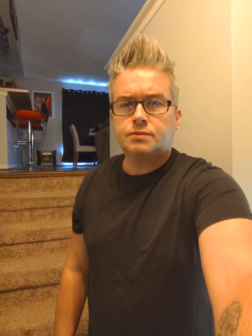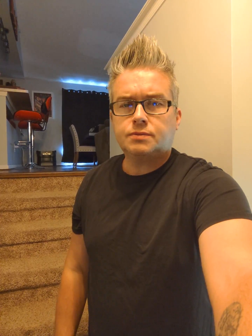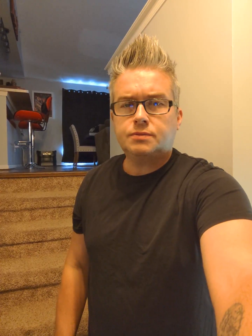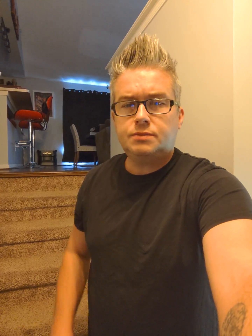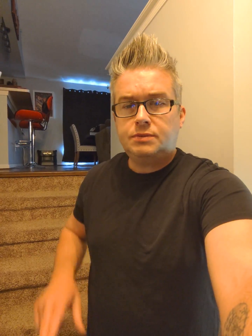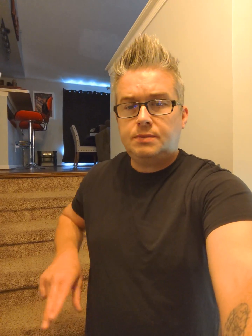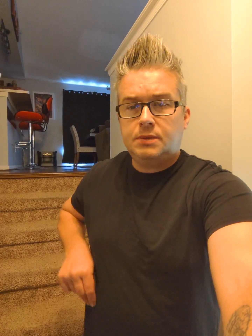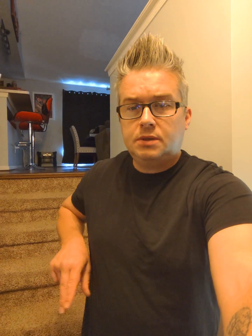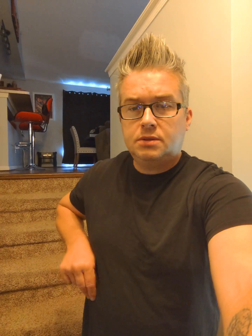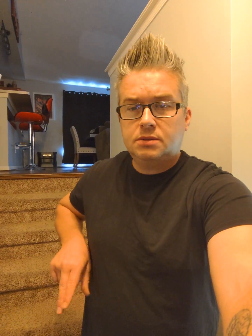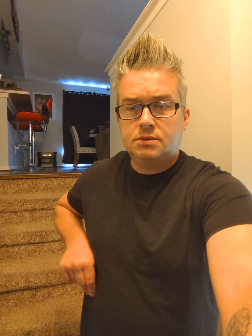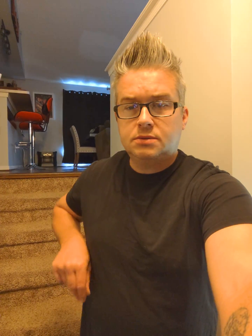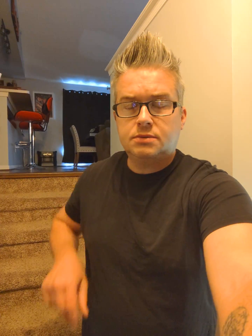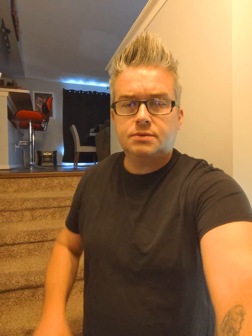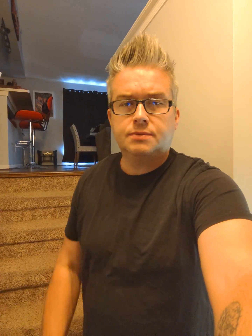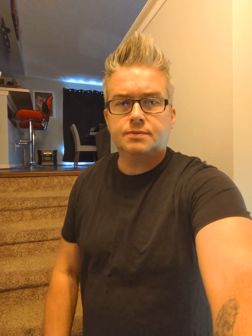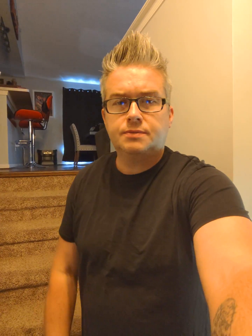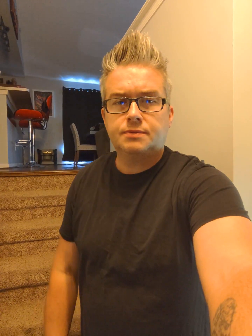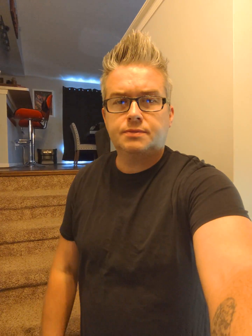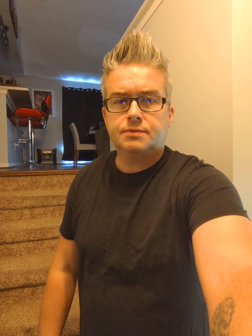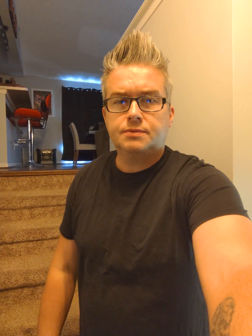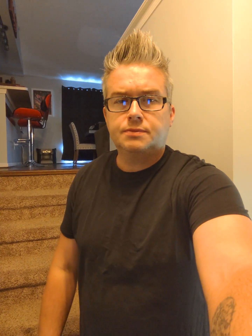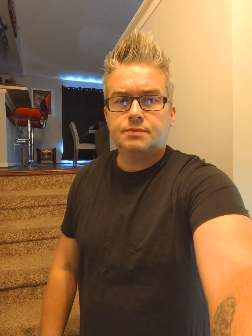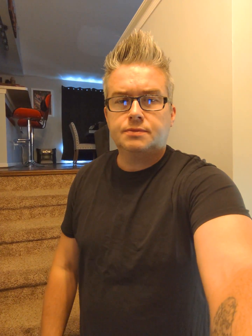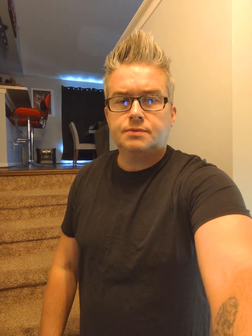diaper